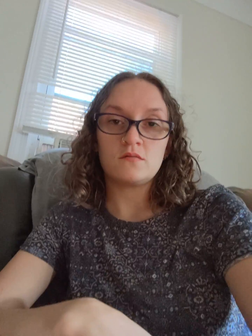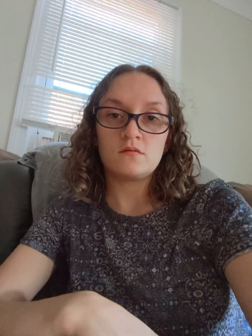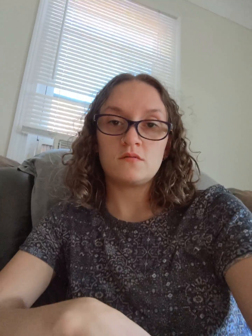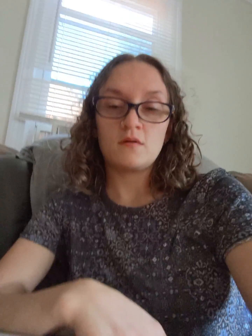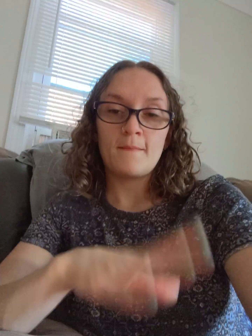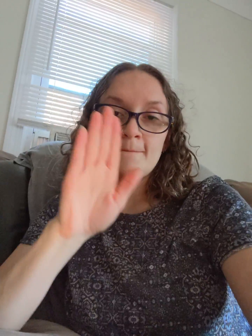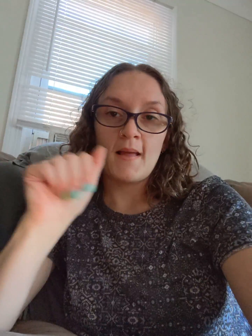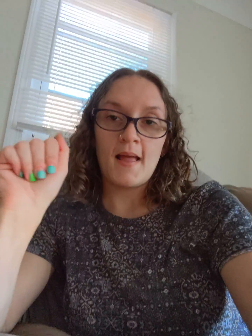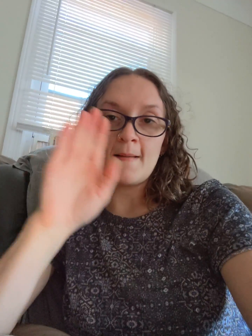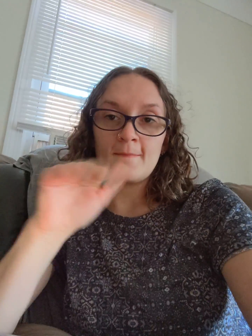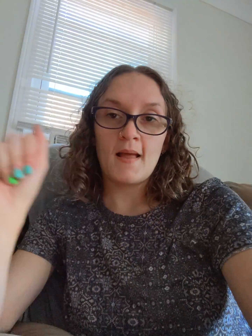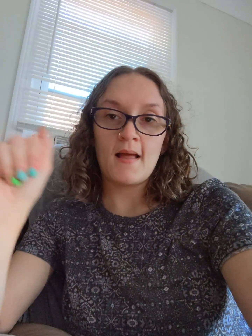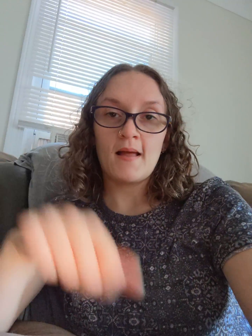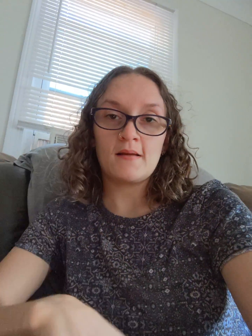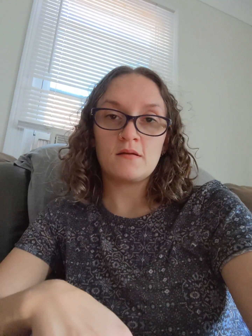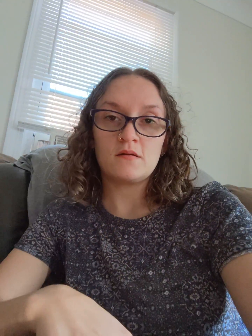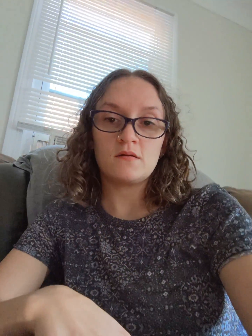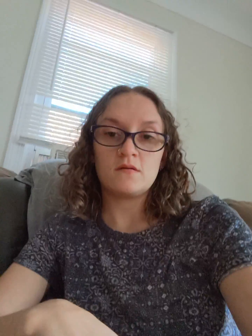baa baa